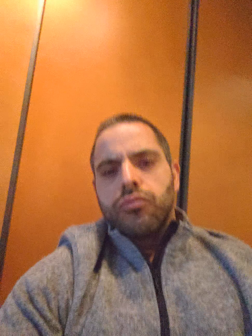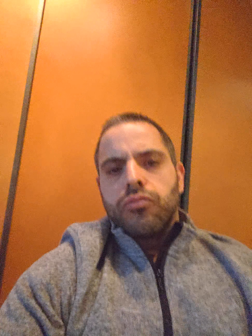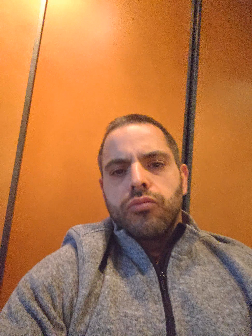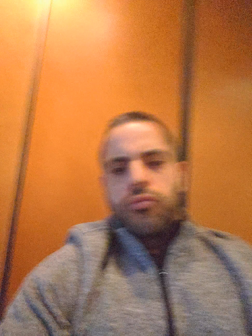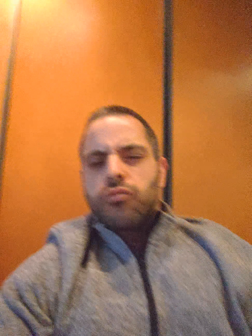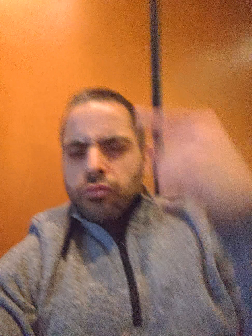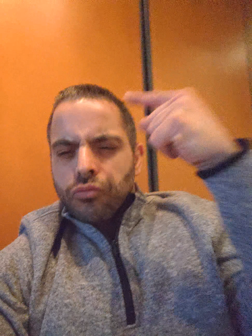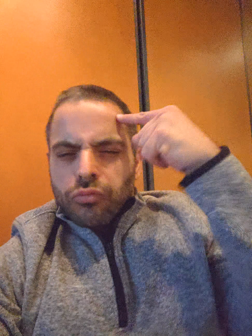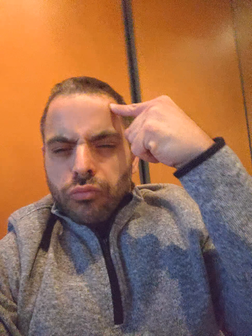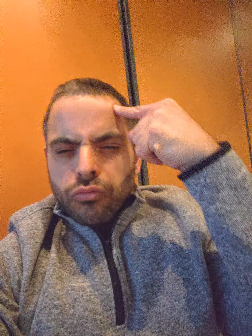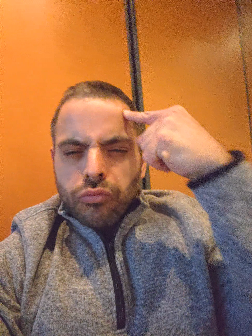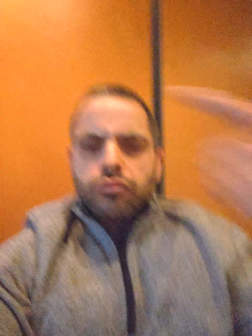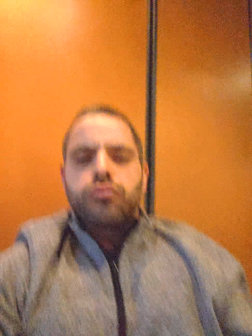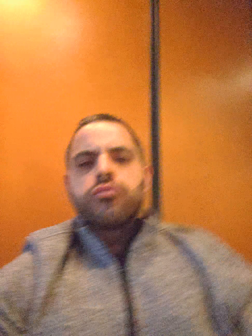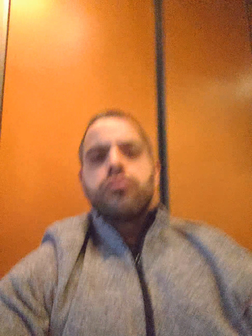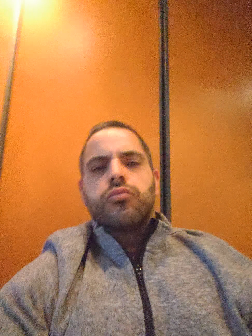think